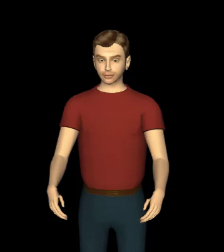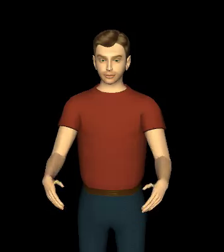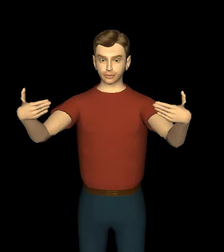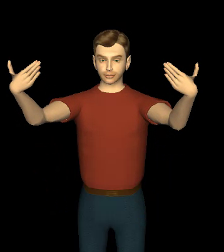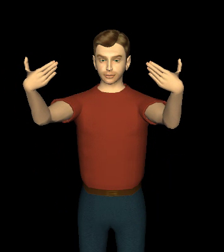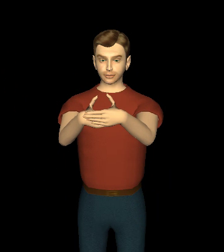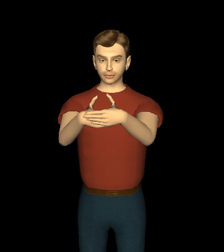الليل